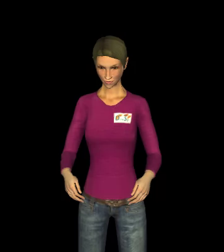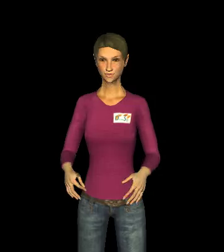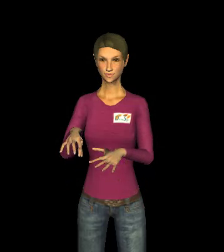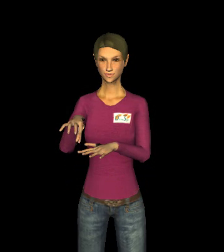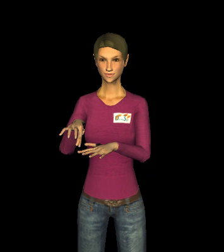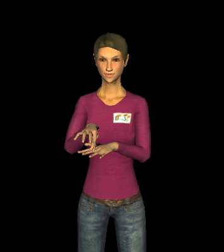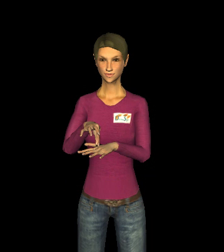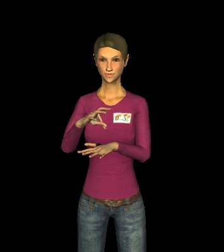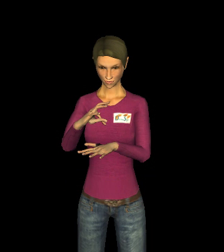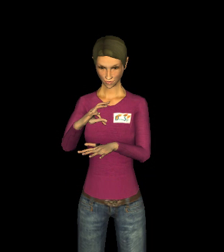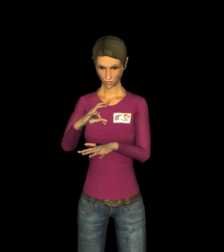زواج